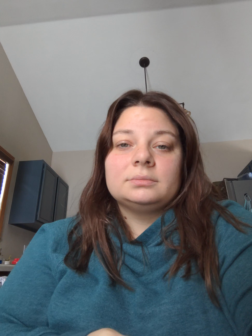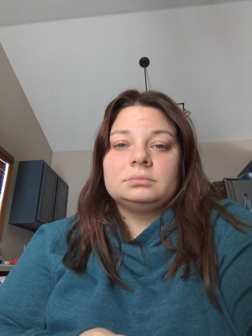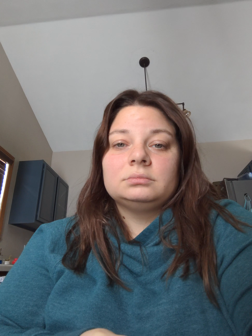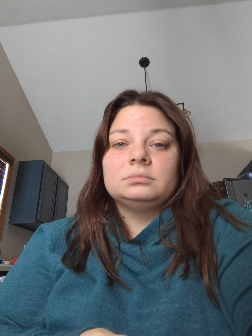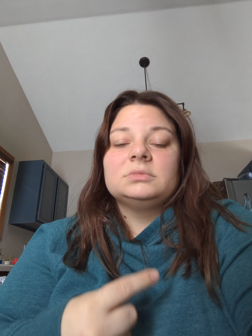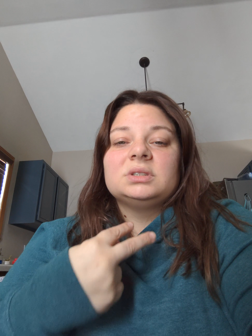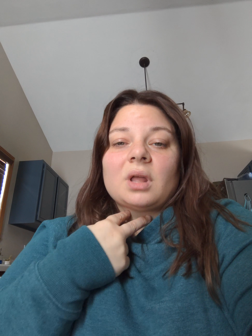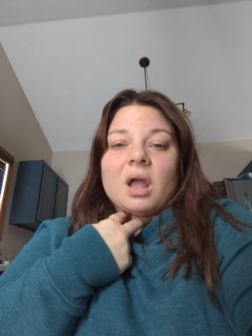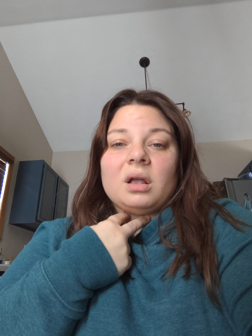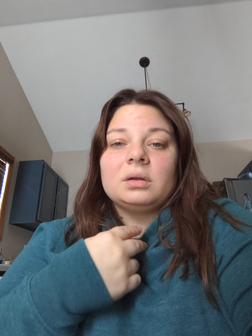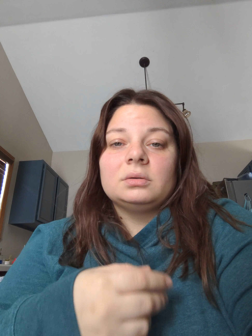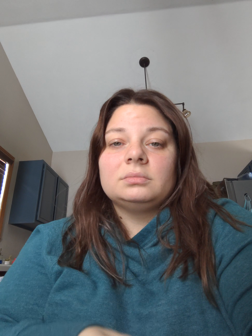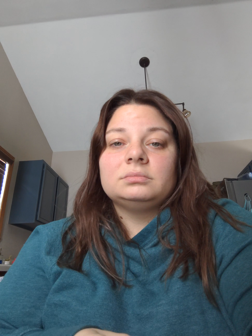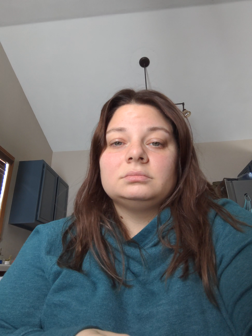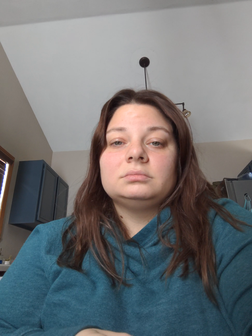stuck